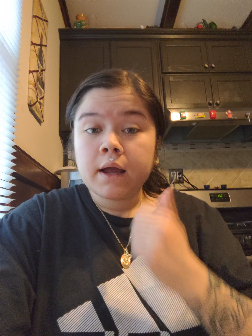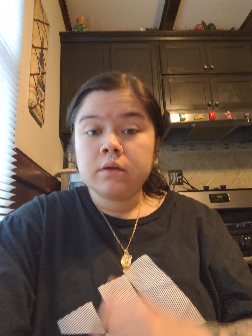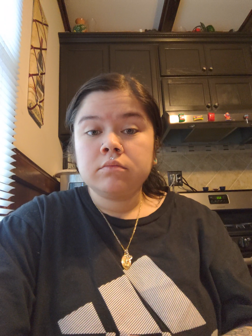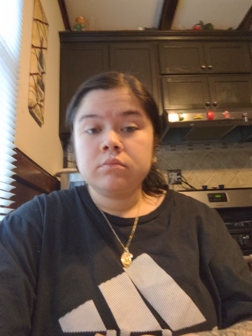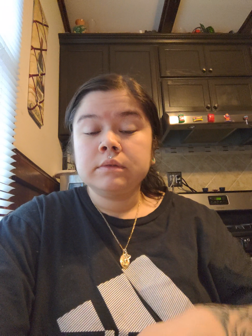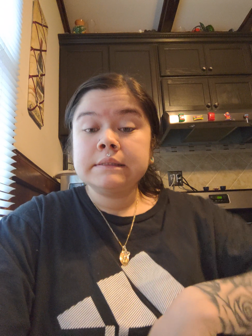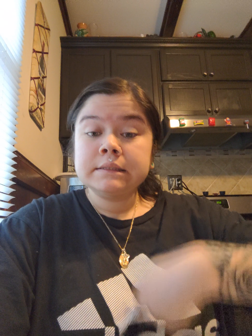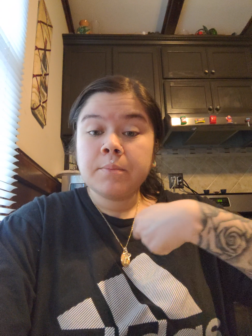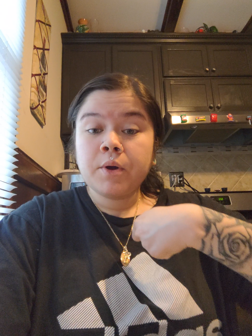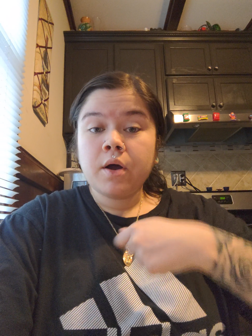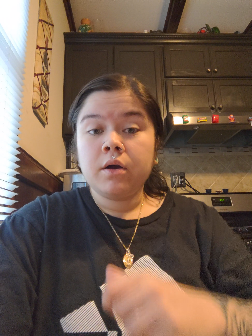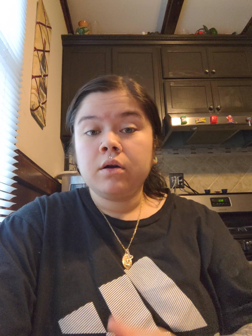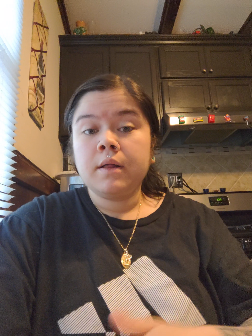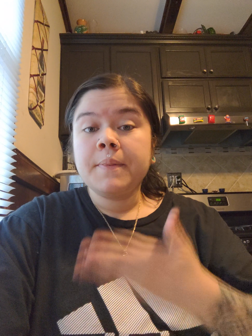zipper